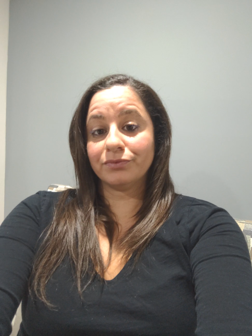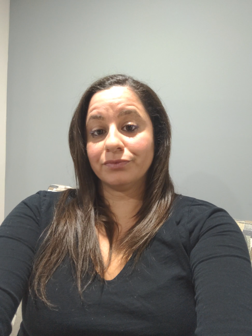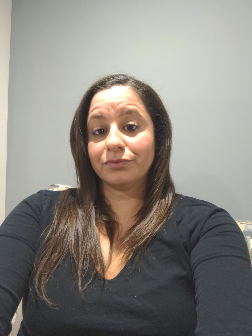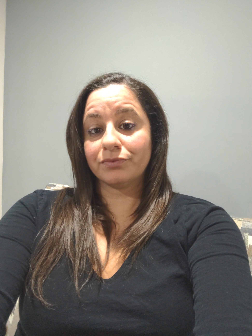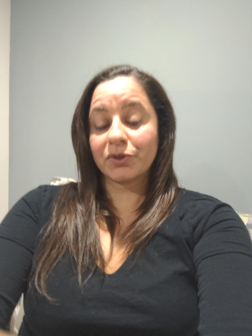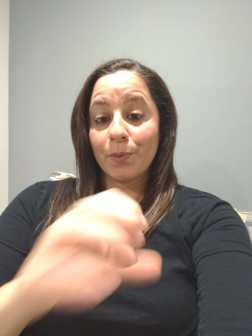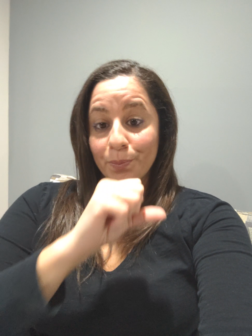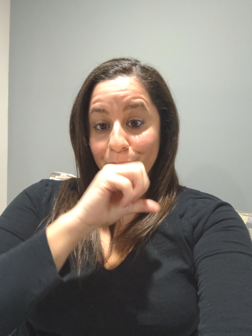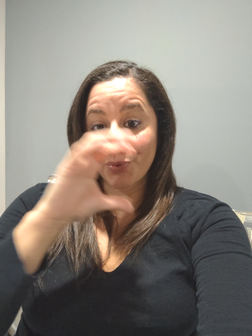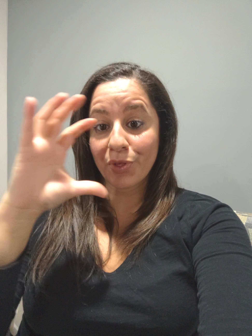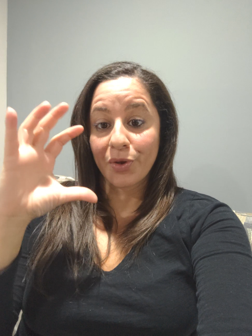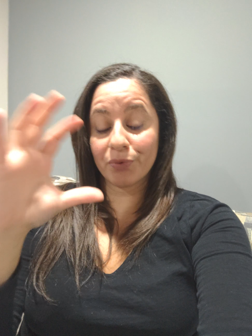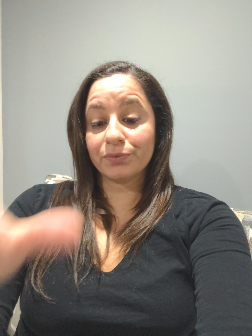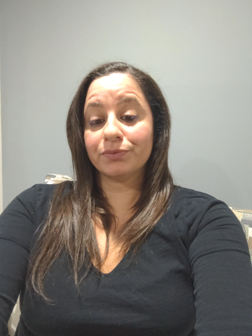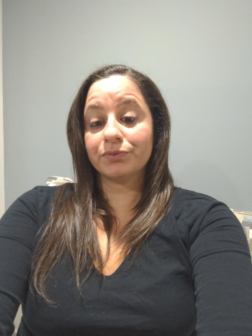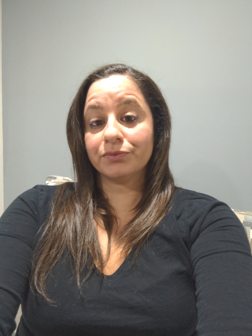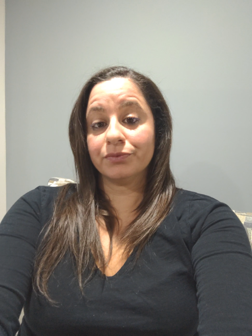balloon